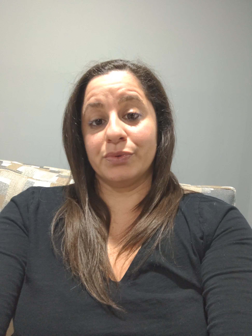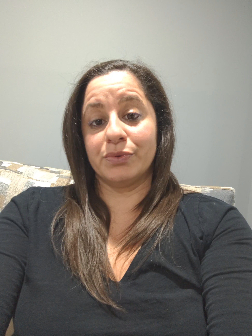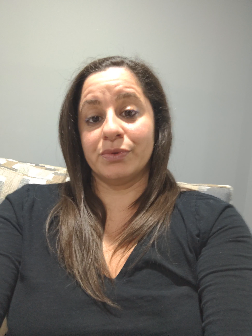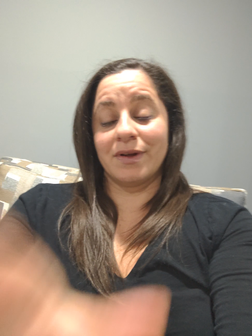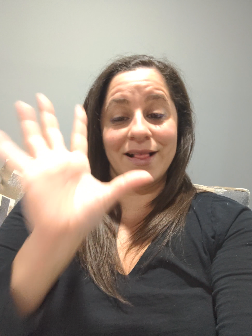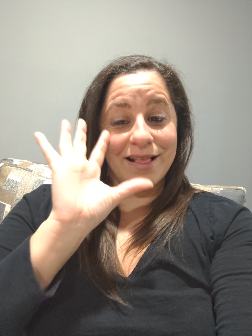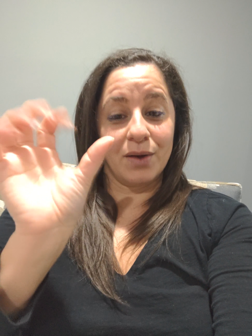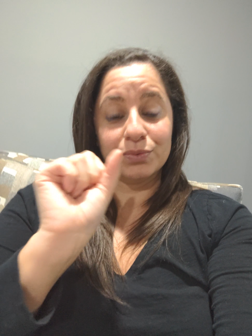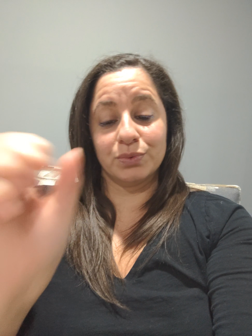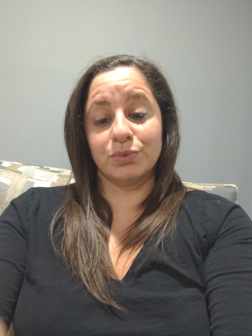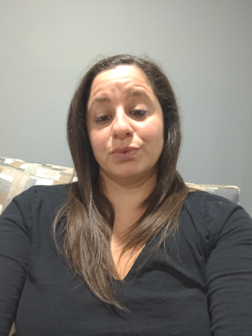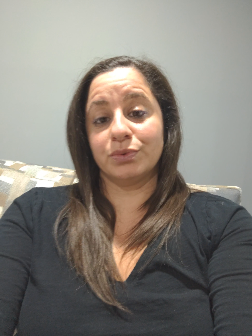loud